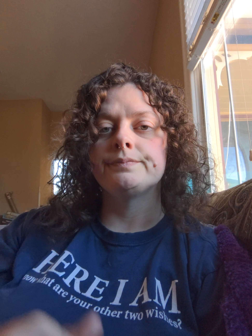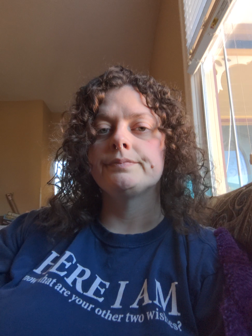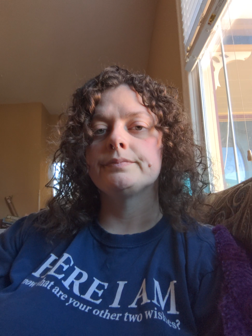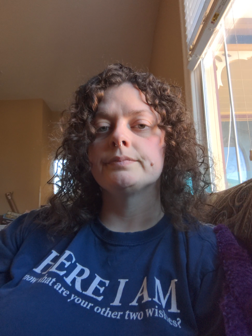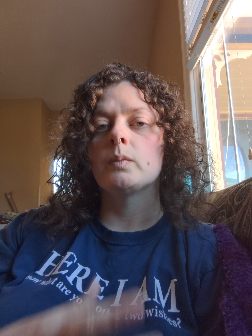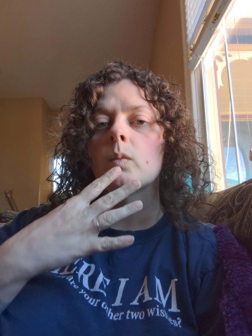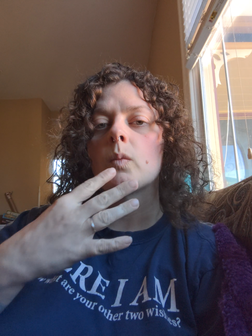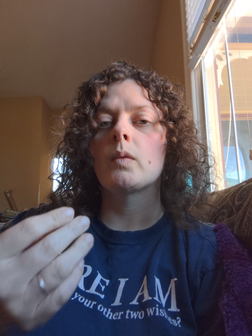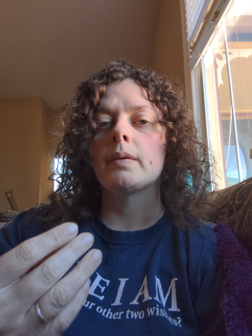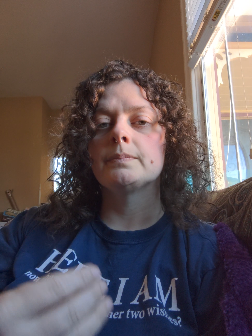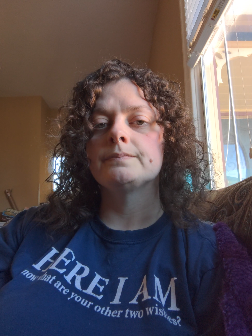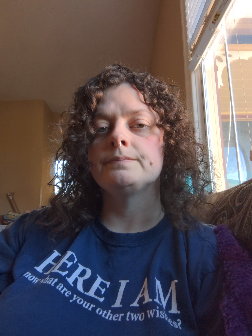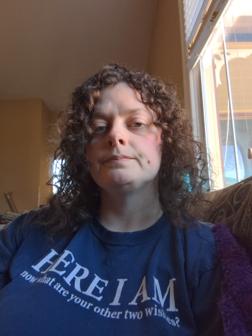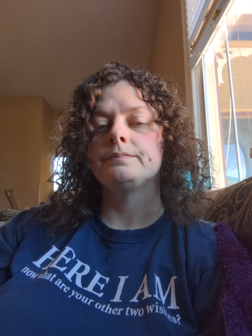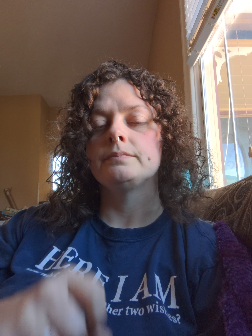wet